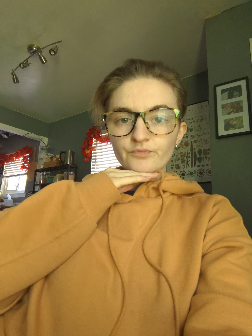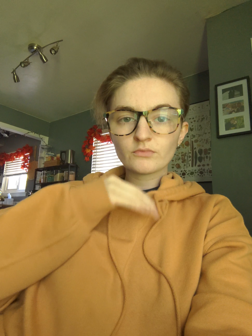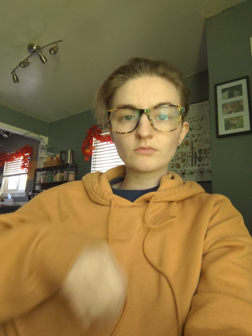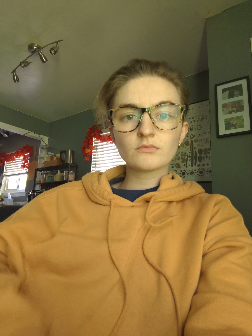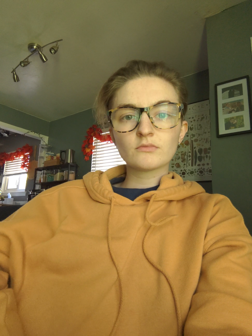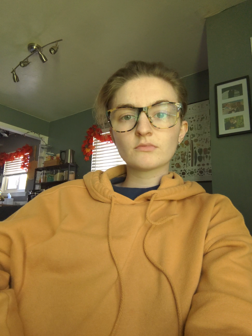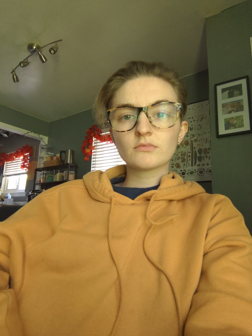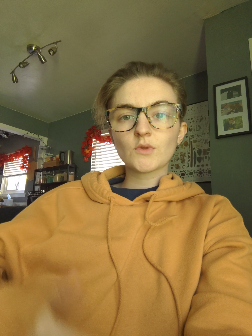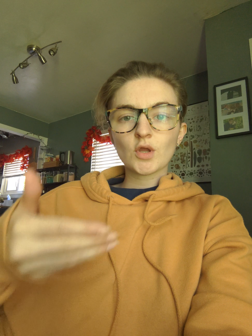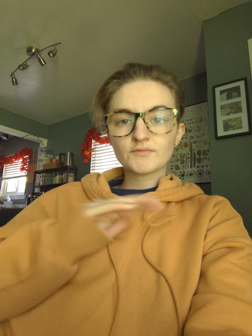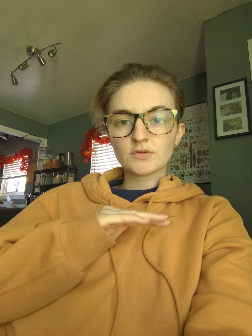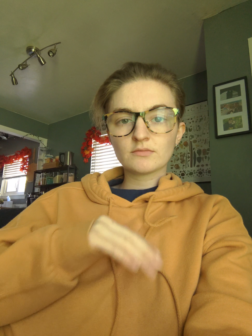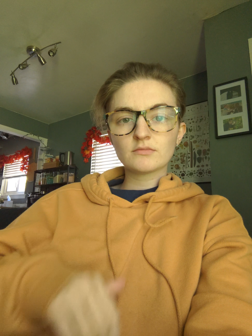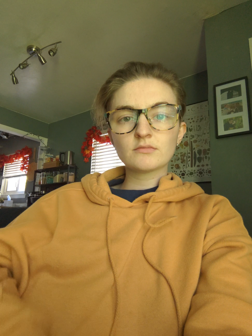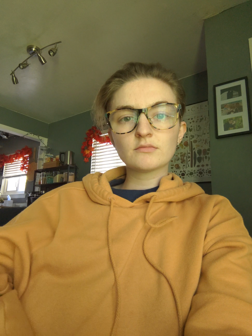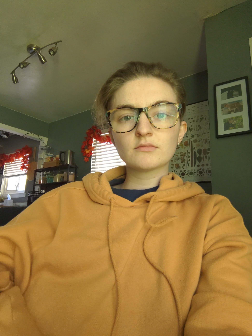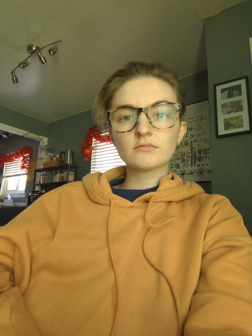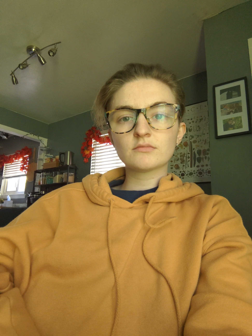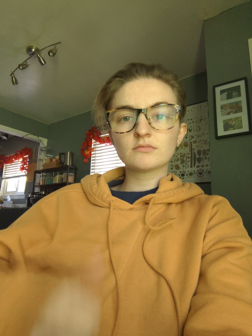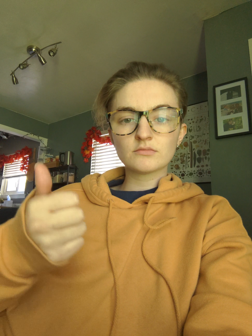cover